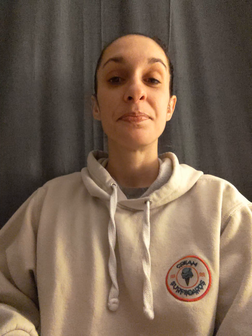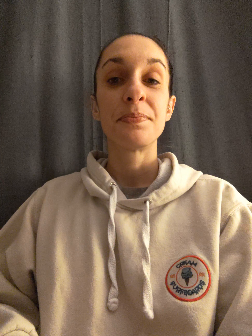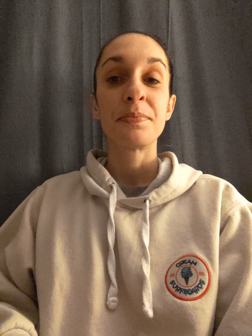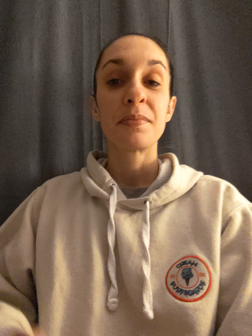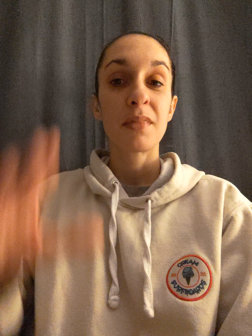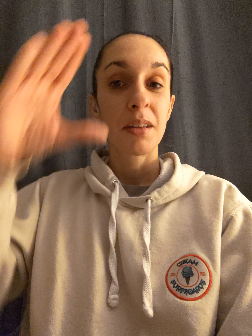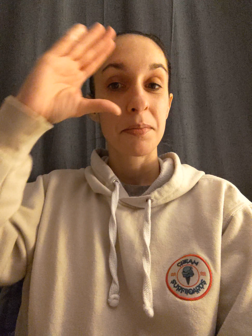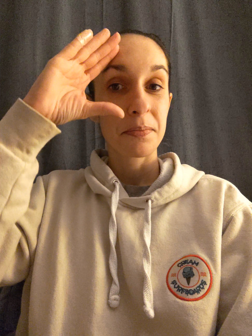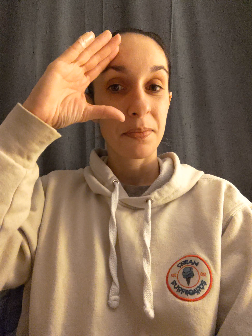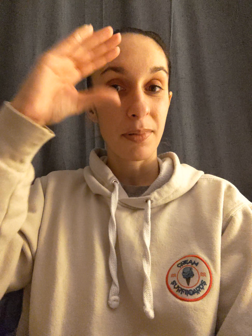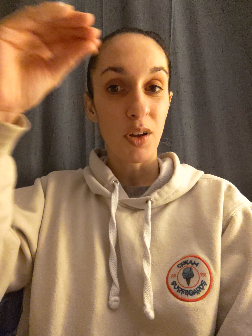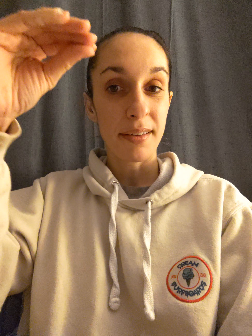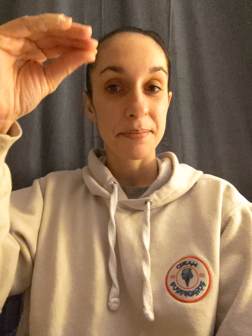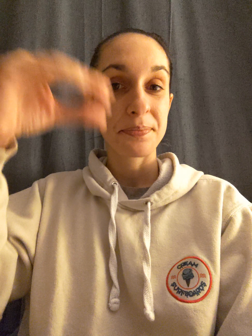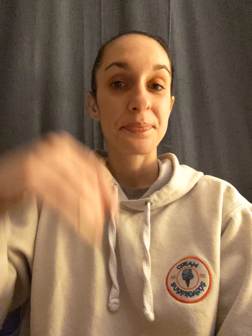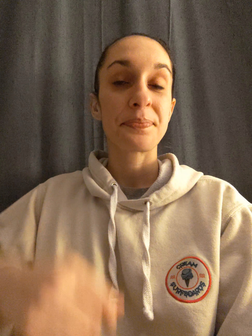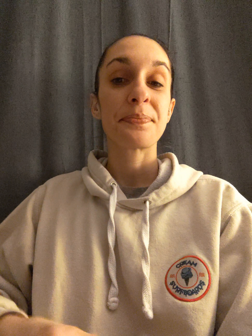boy